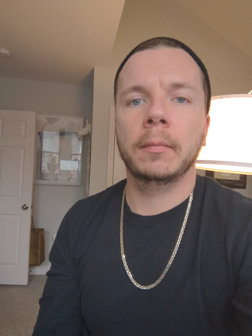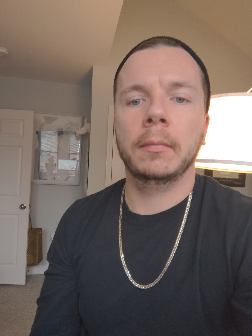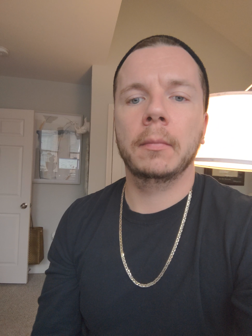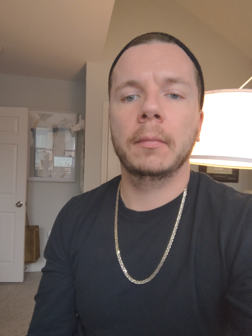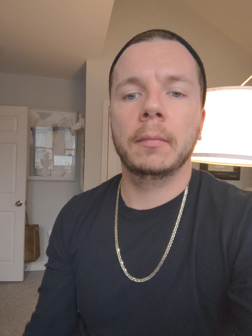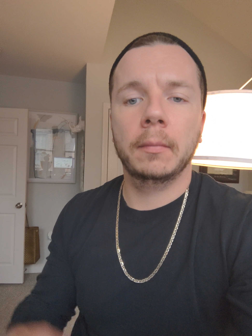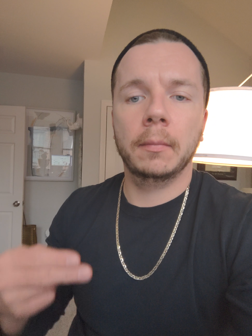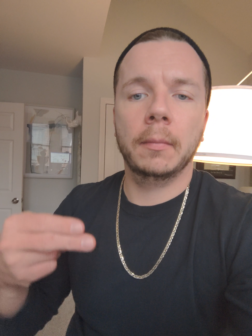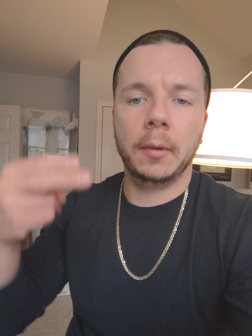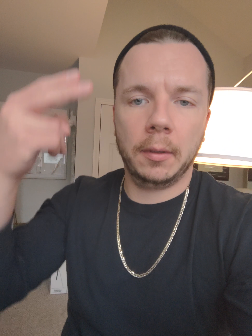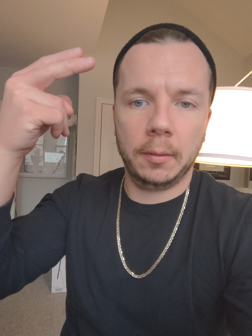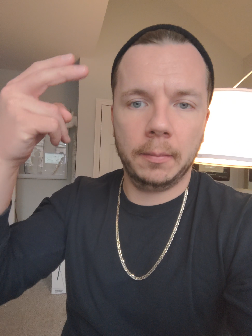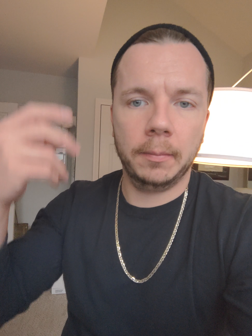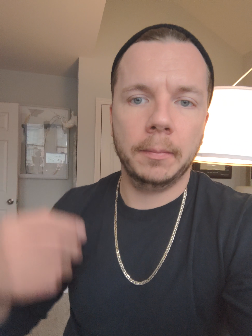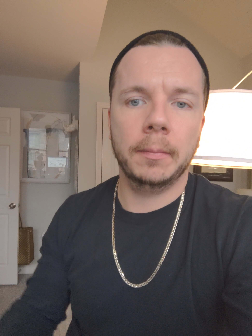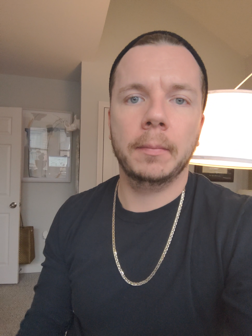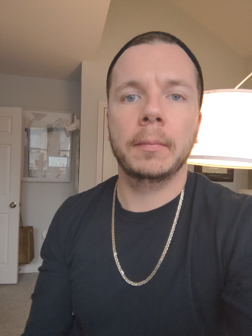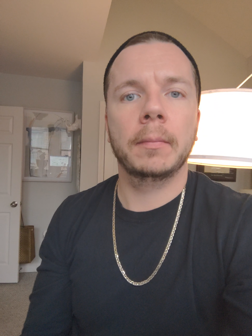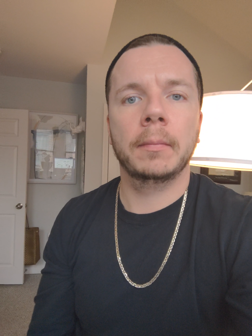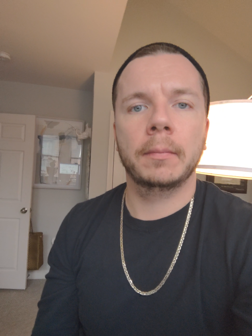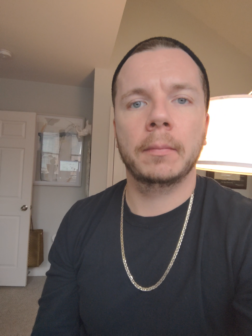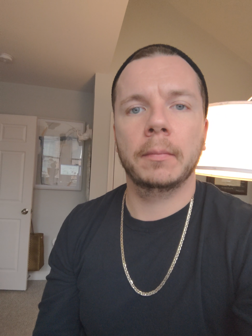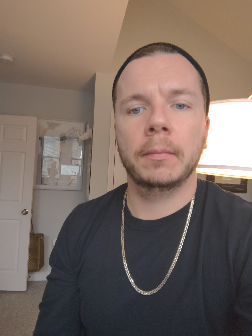high